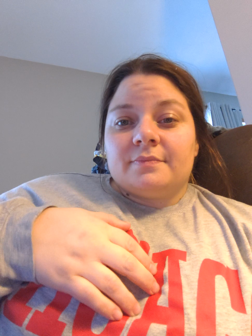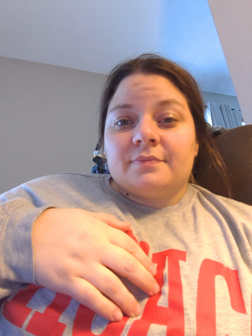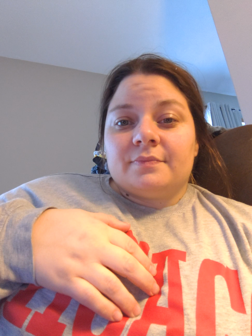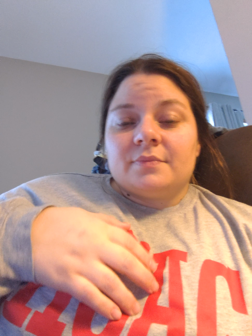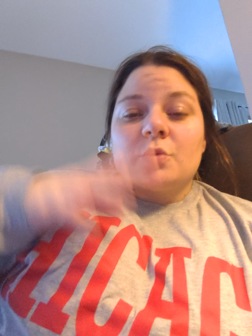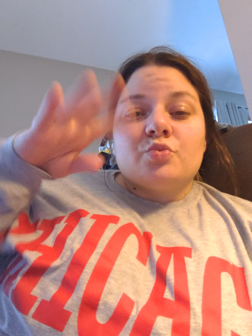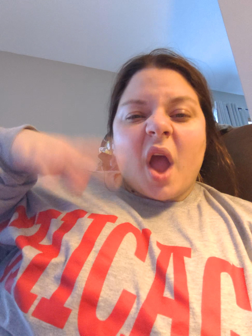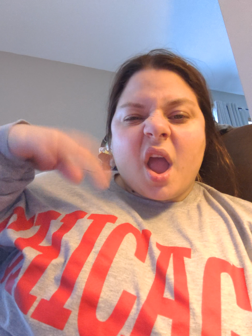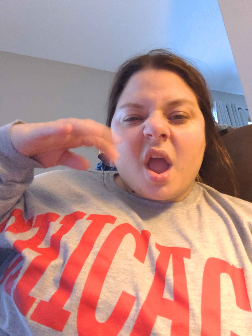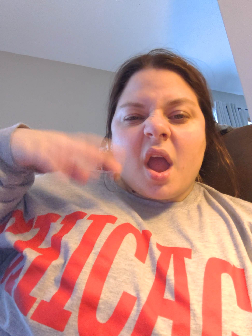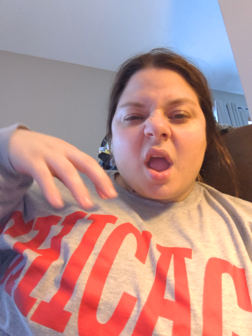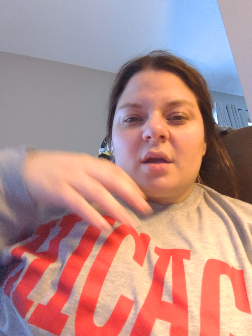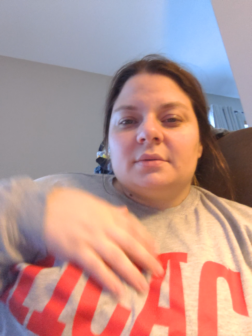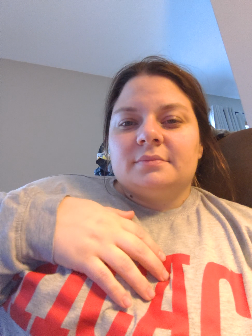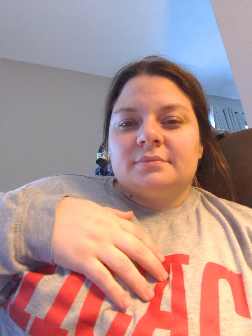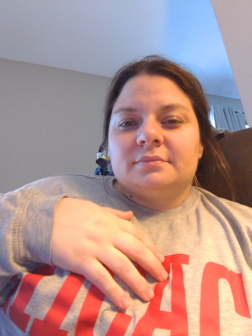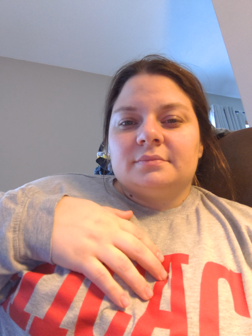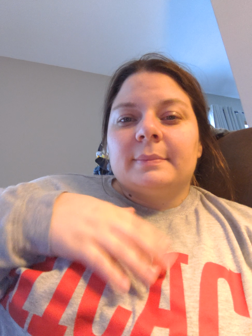rain